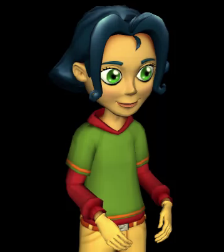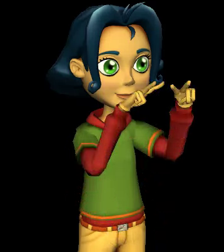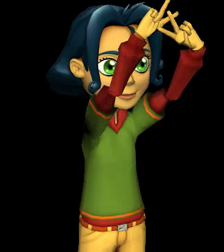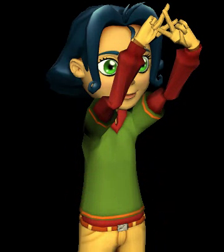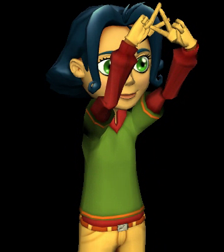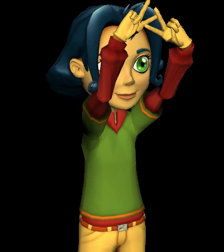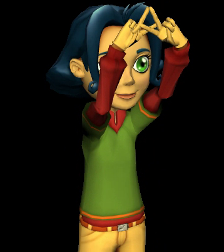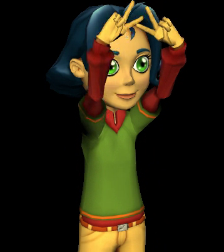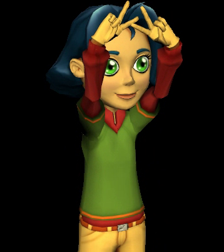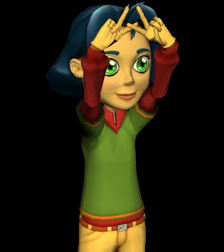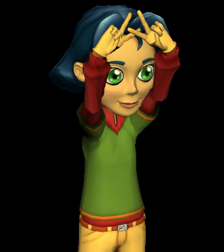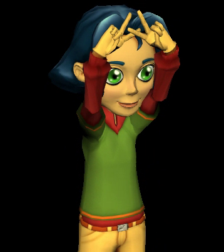نجمة